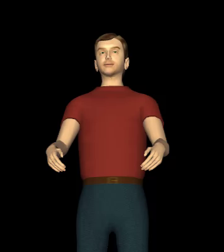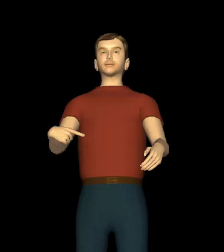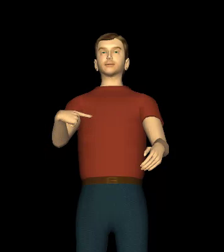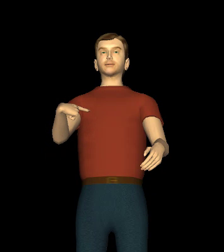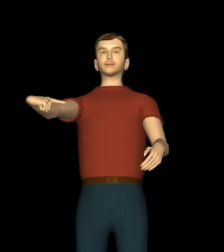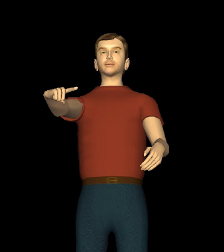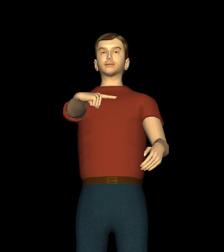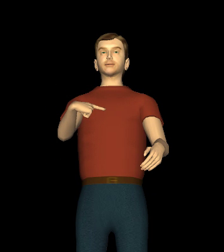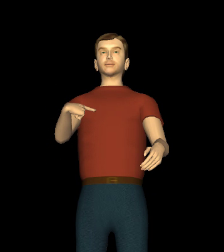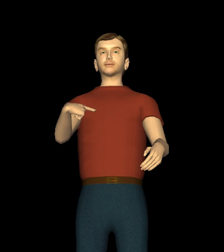نحن